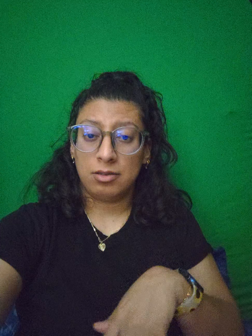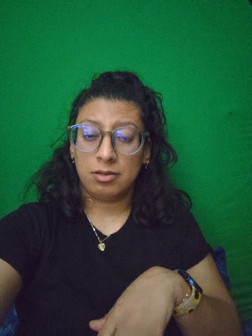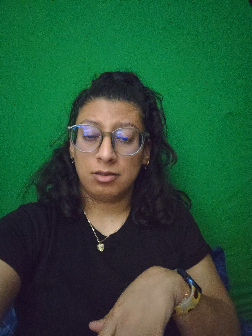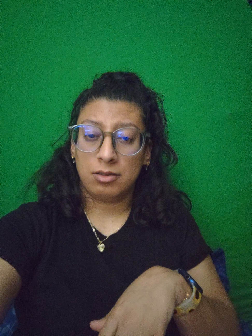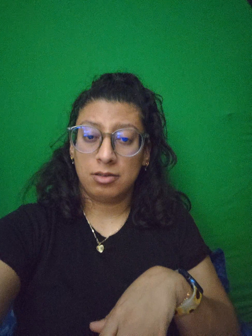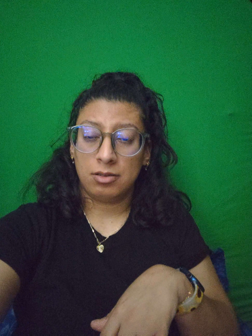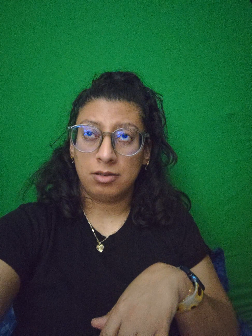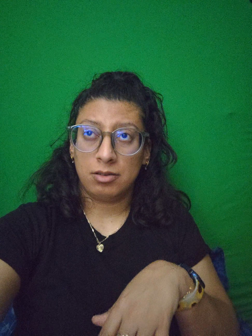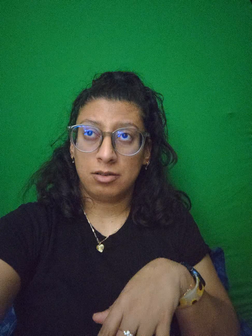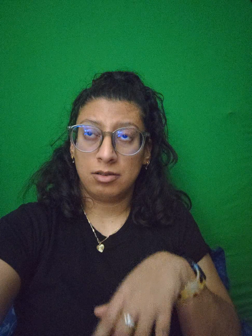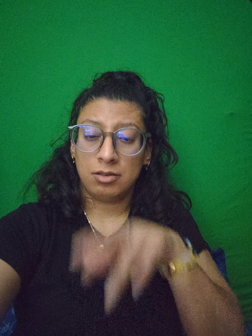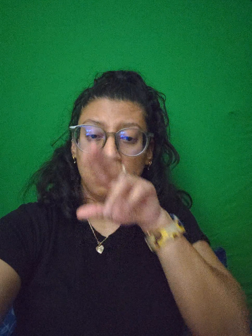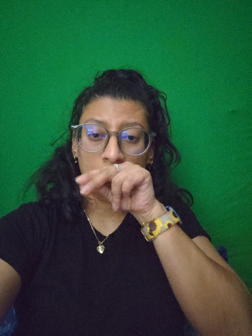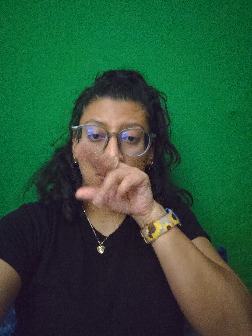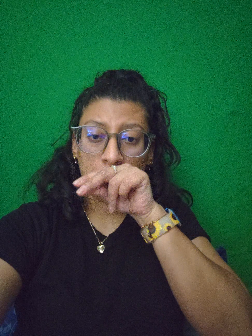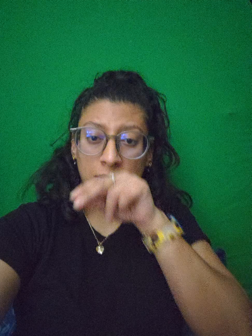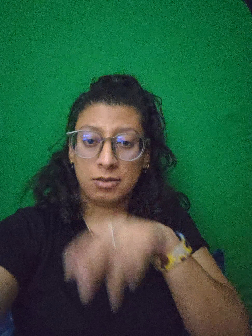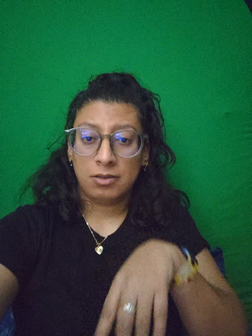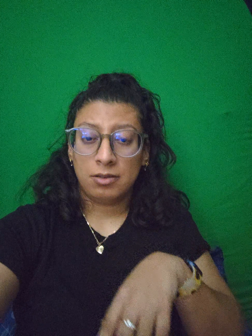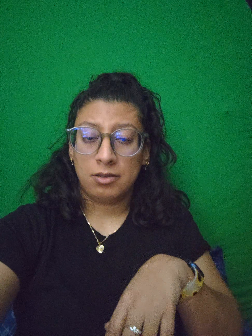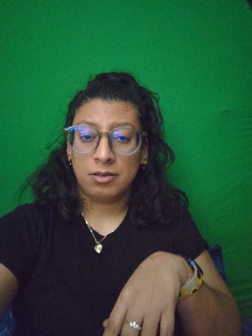goose